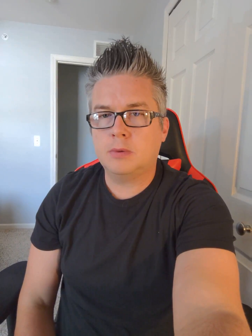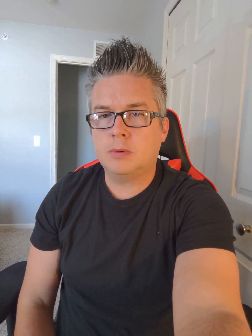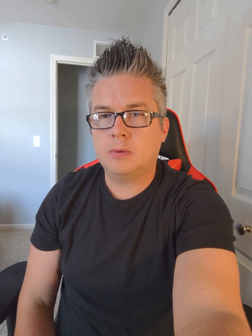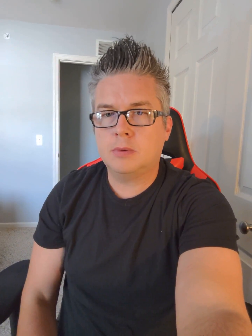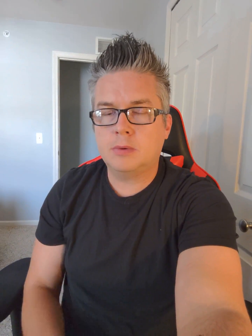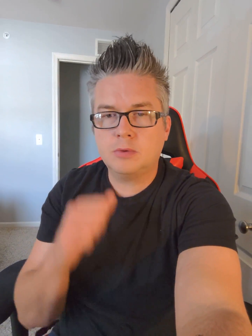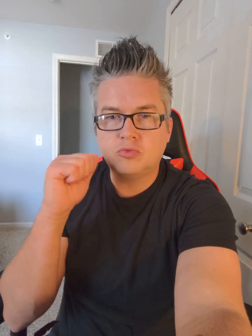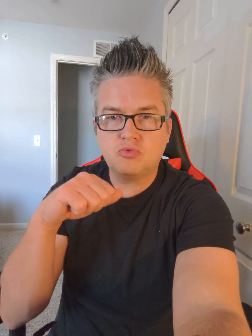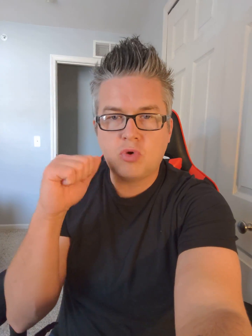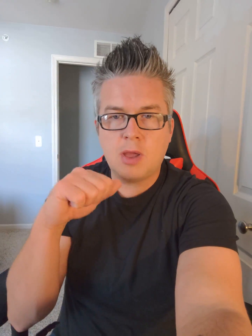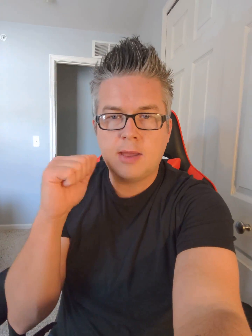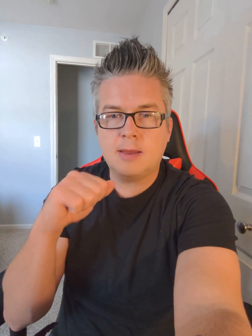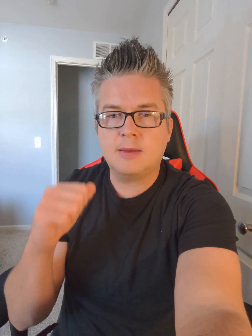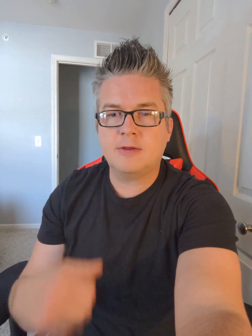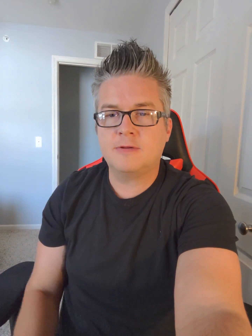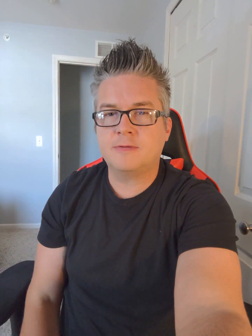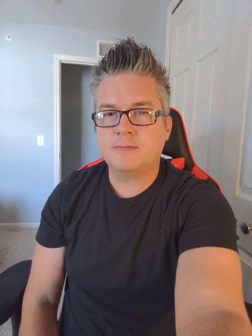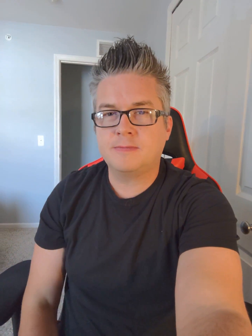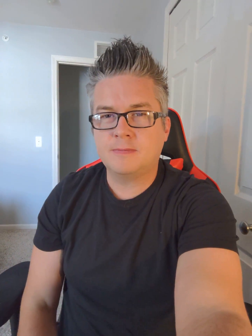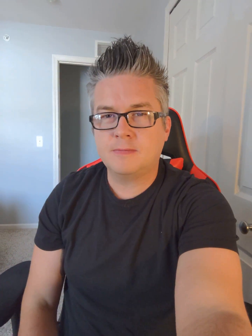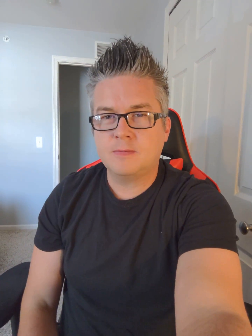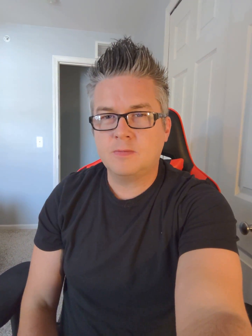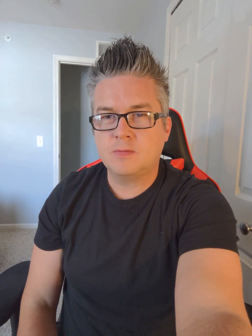rock